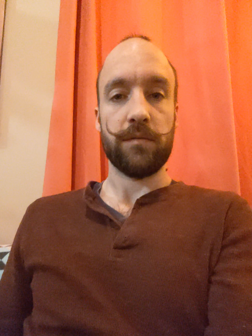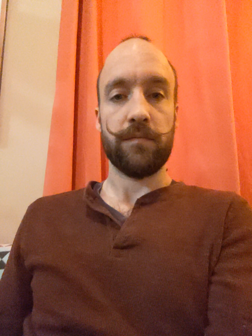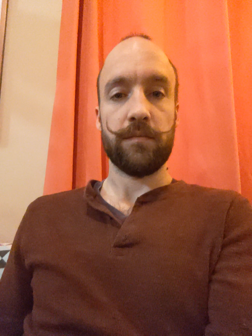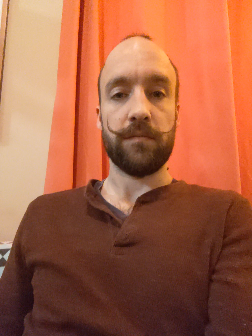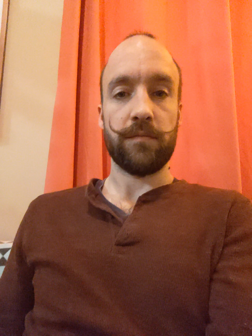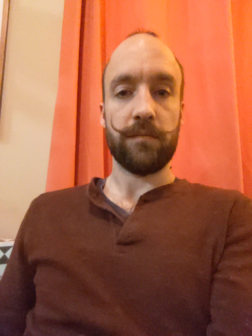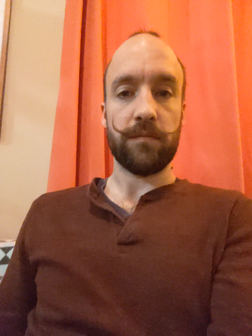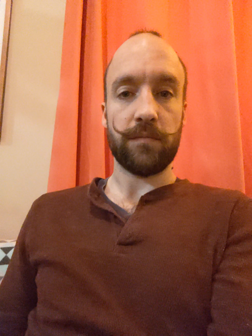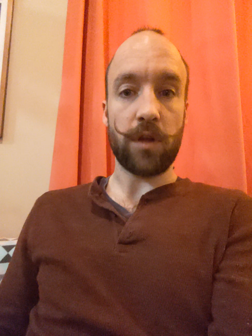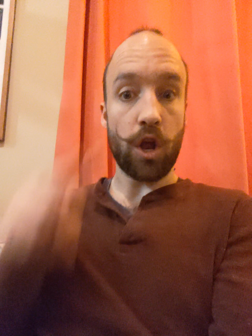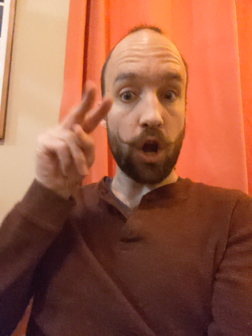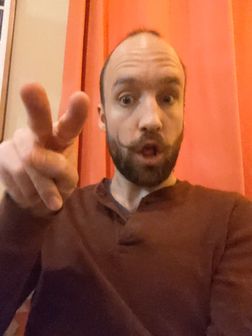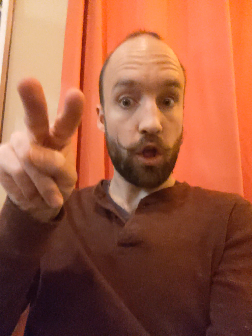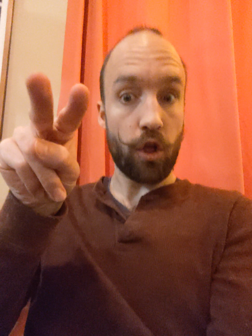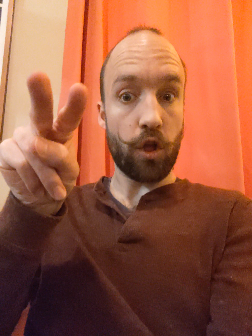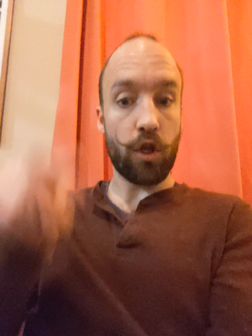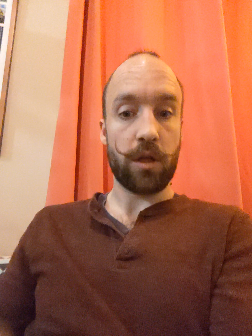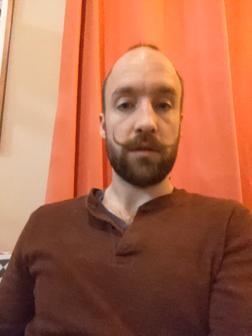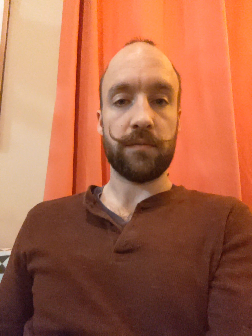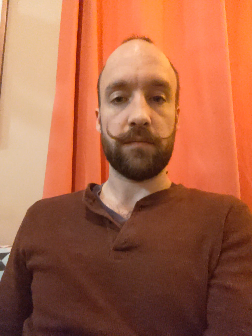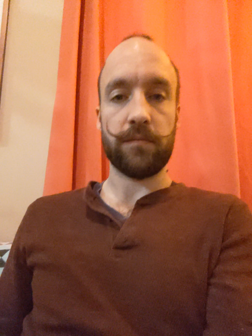look